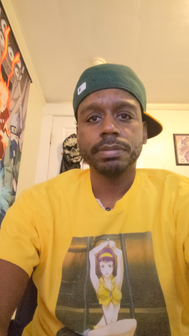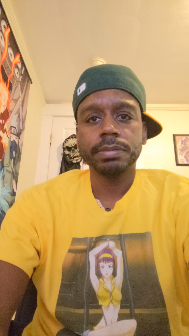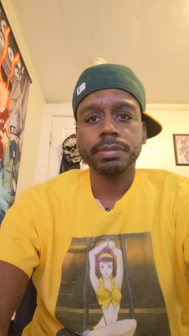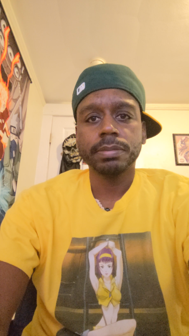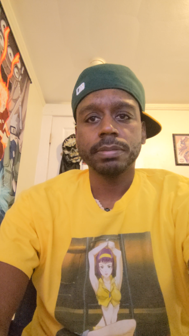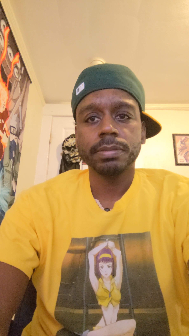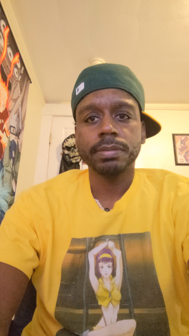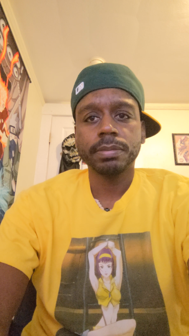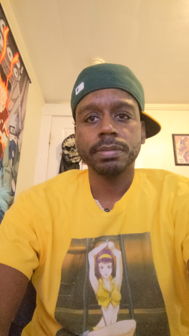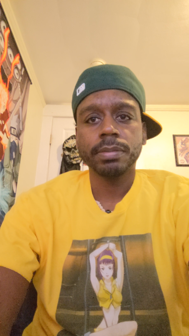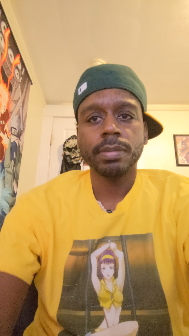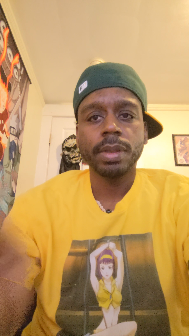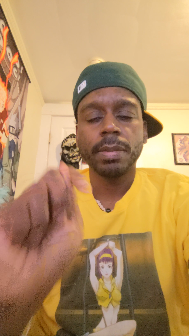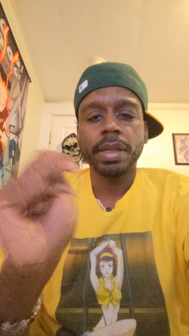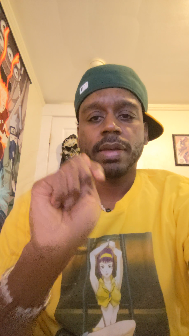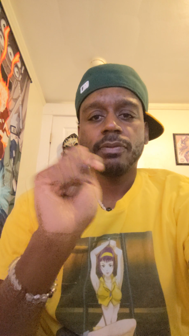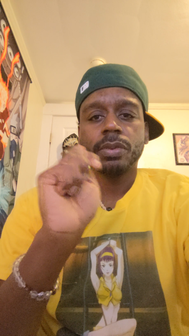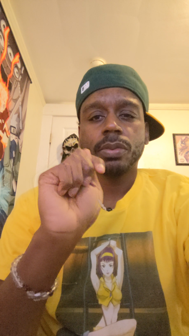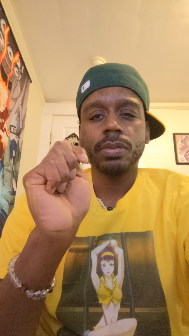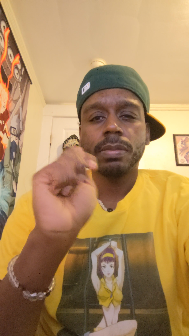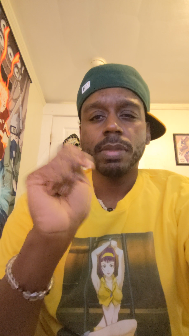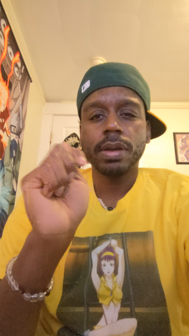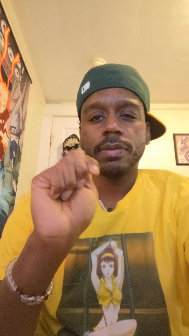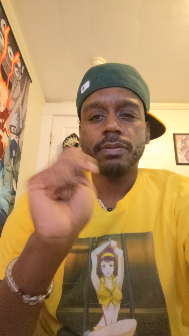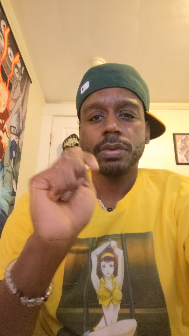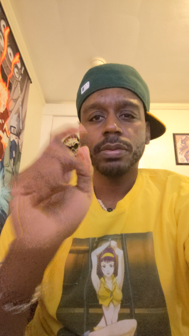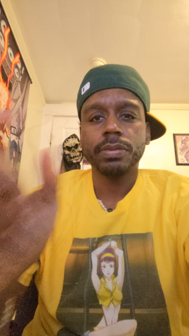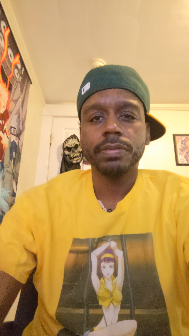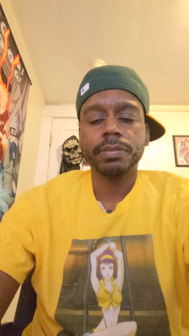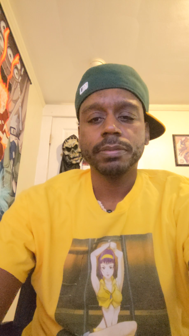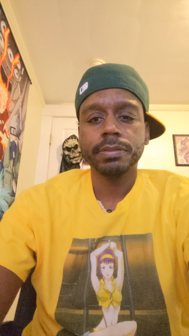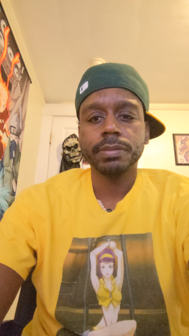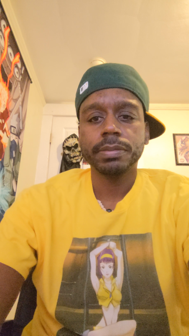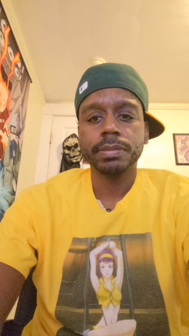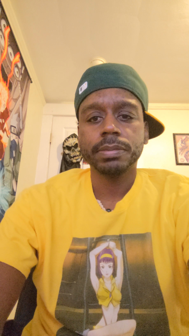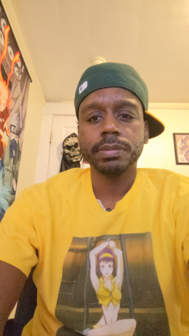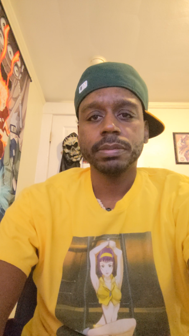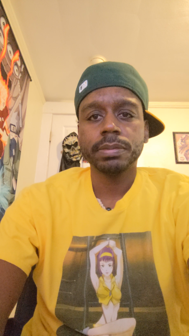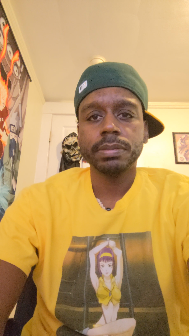bathroom